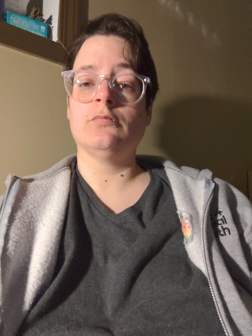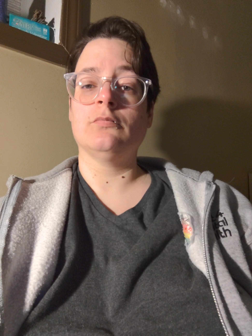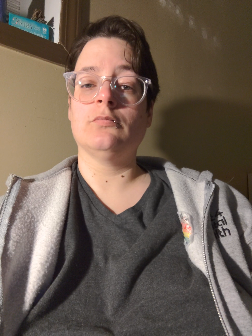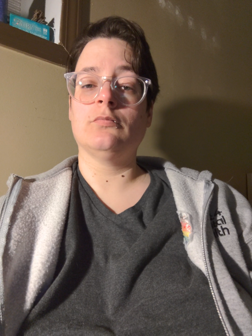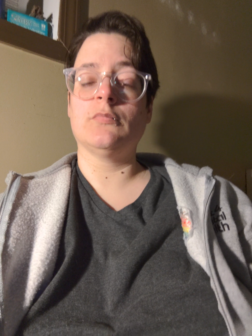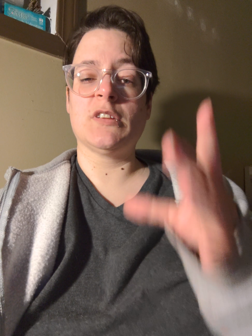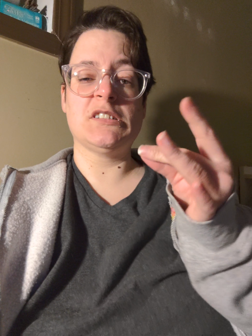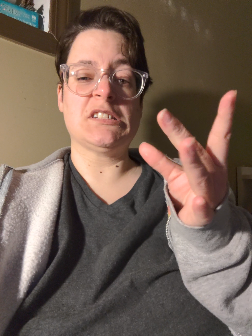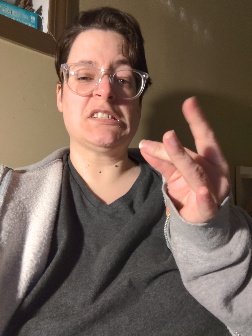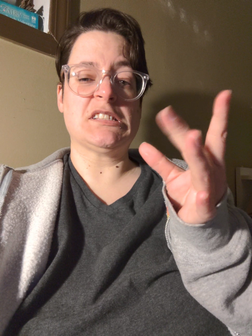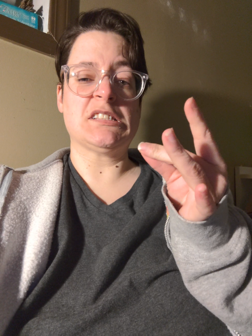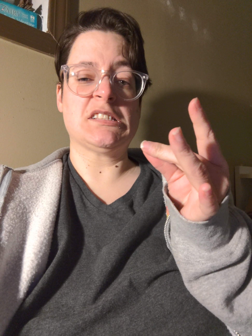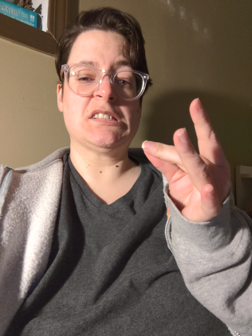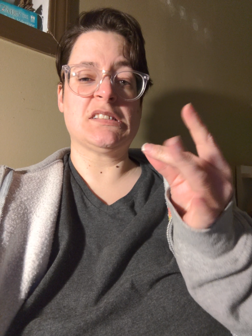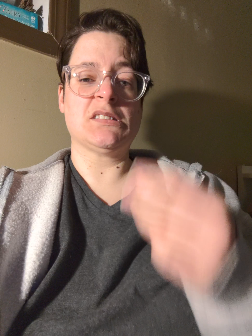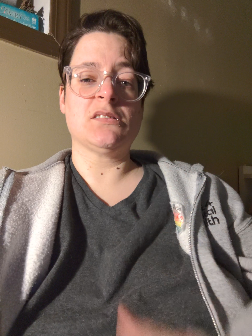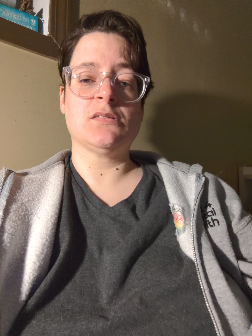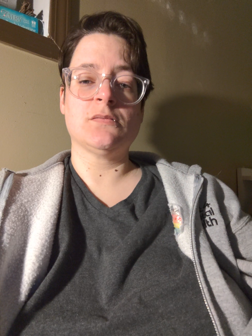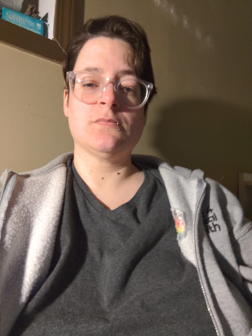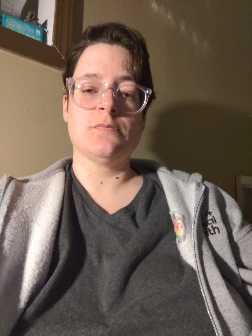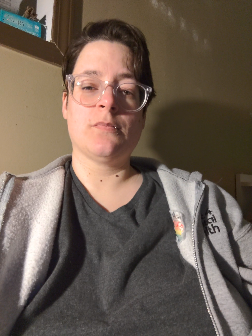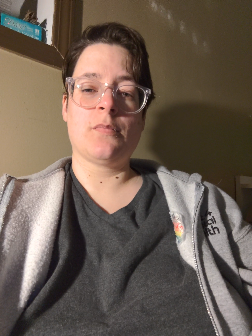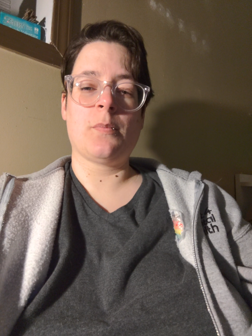sticky